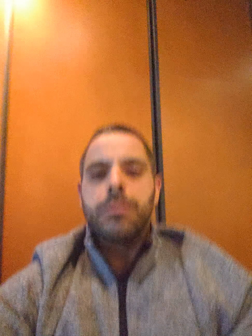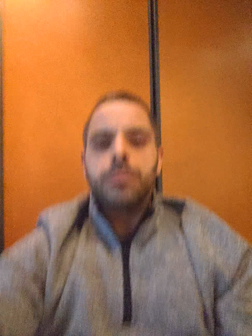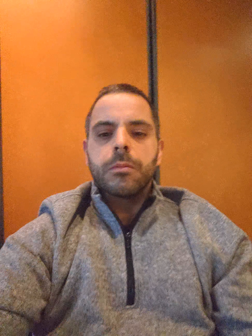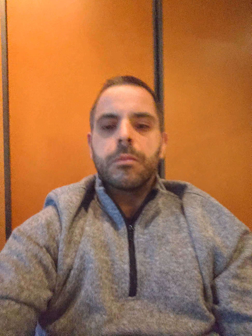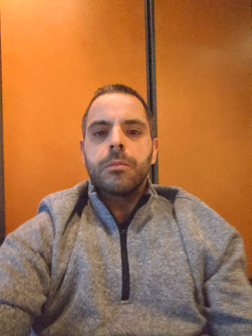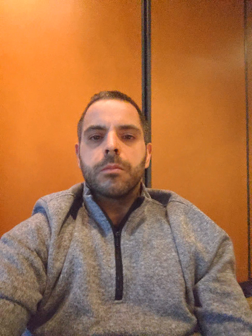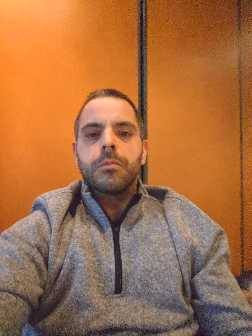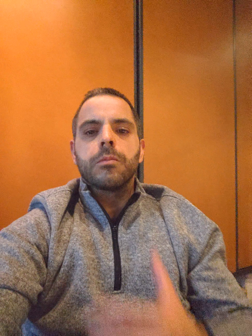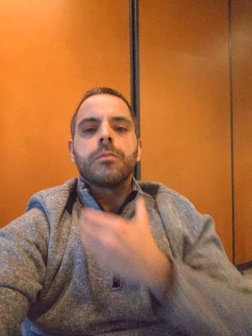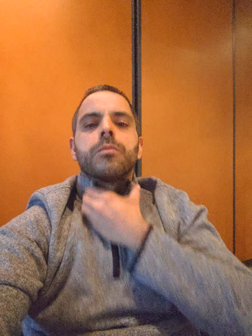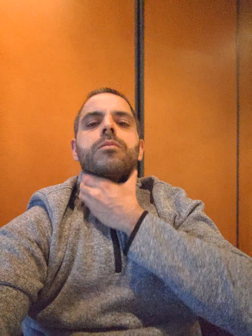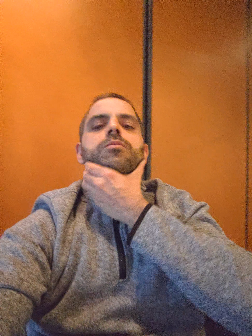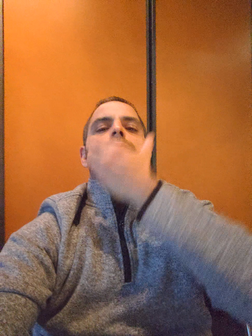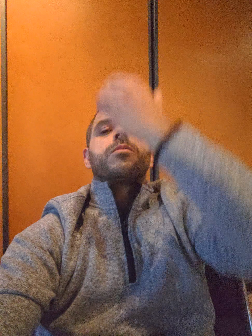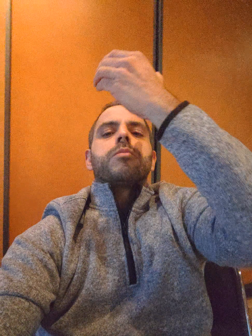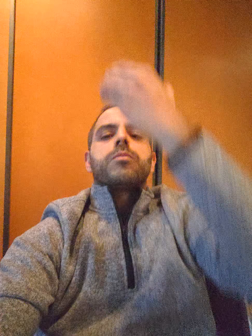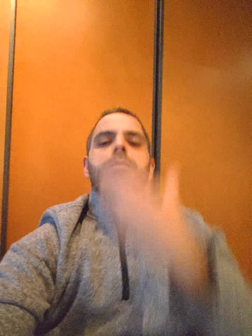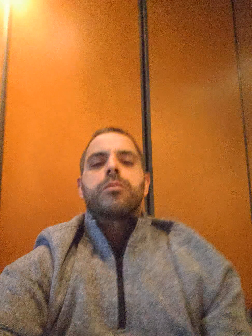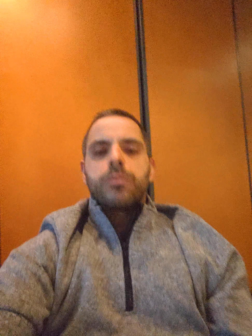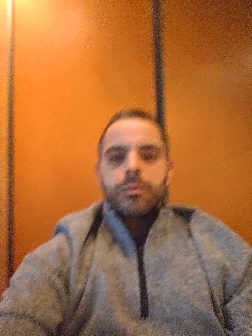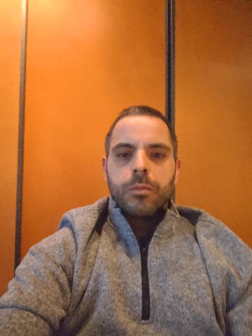giraffe